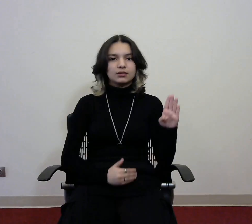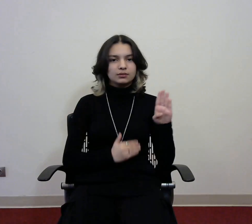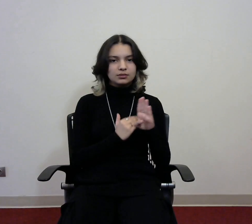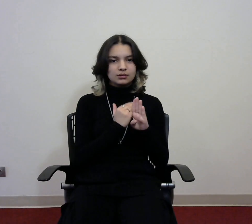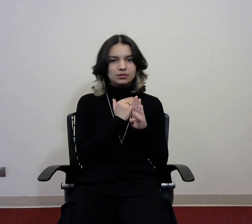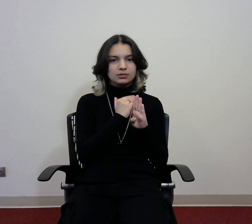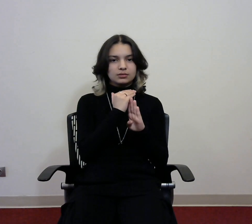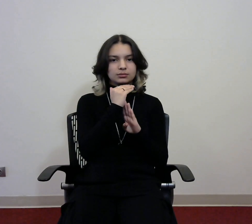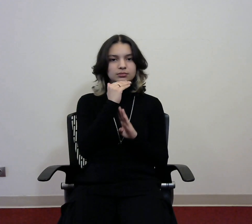uğur